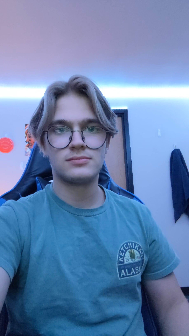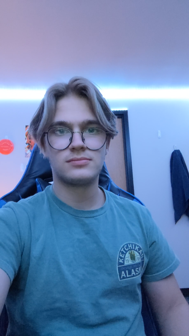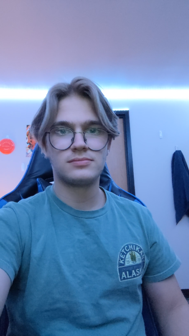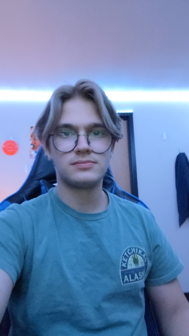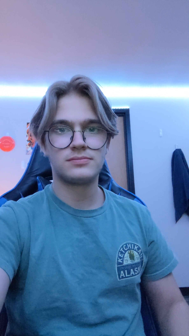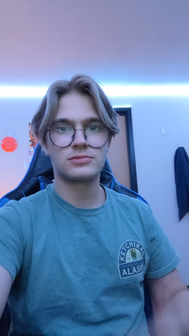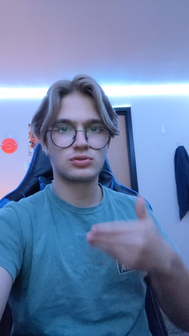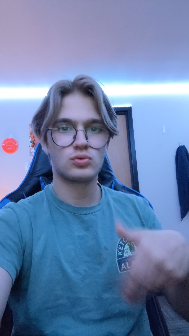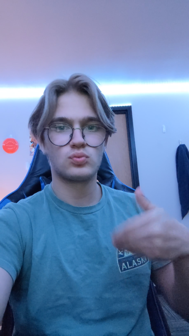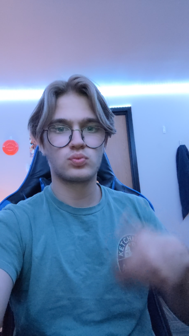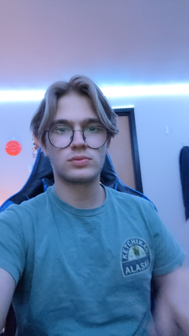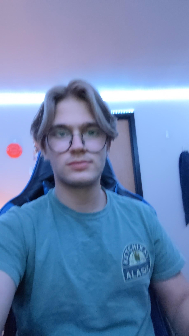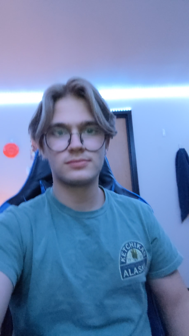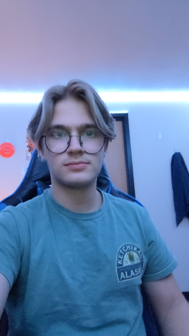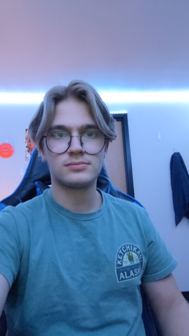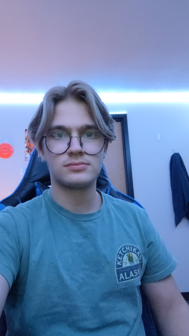shorts